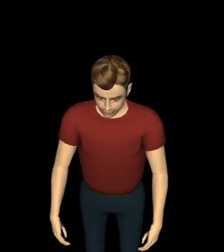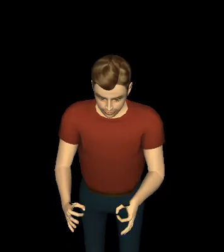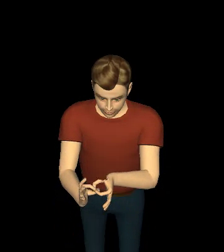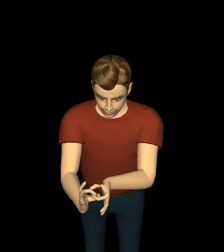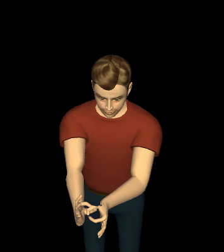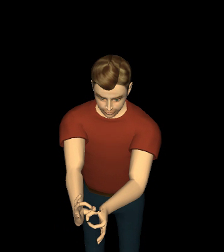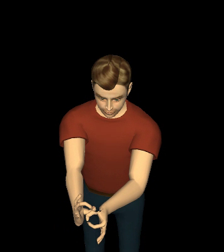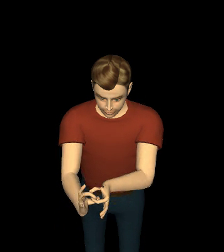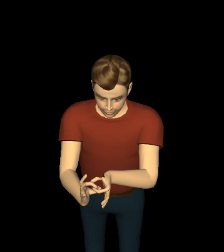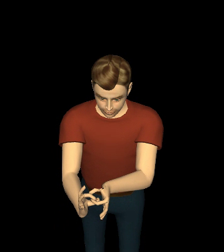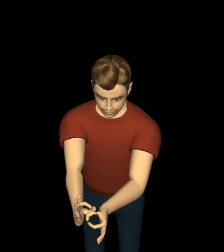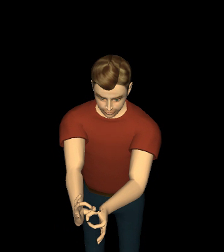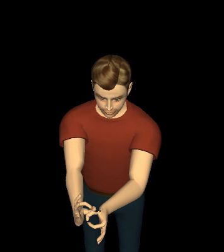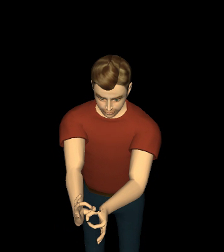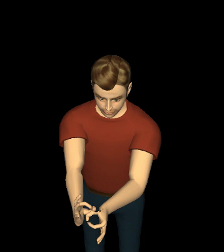علاقة